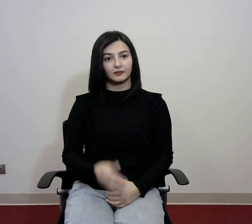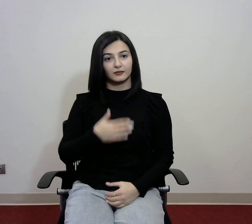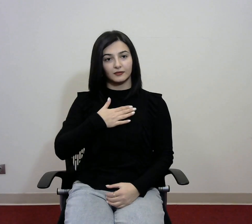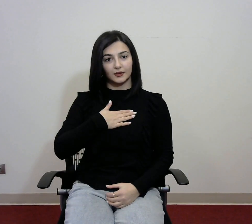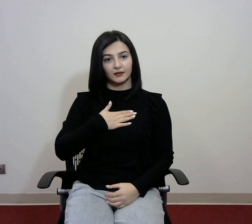mən